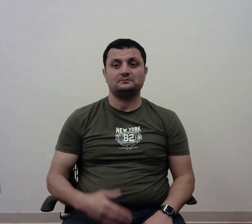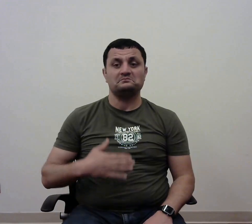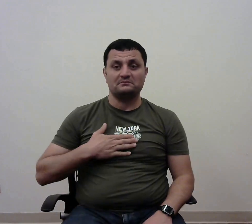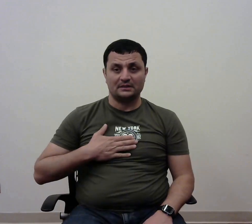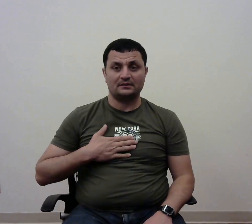mənim